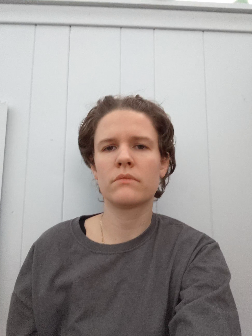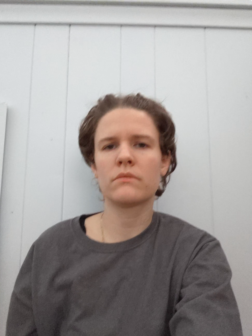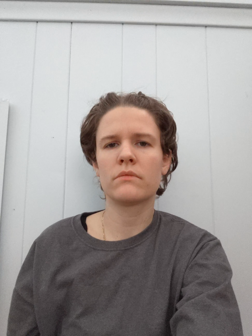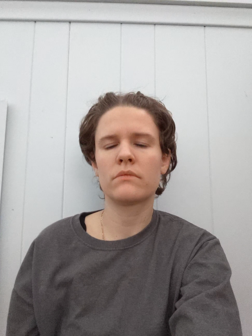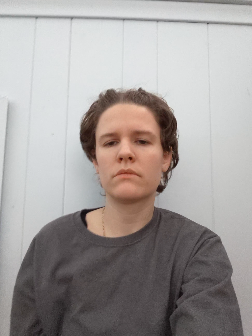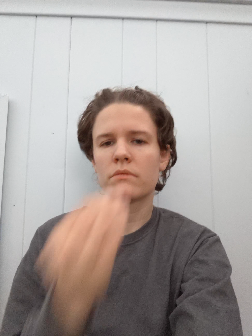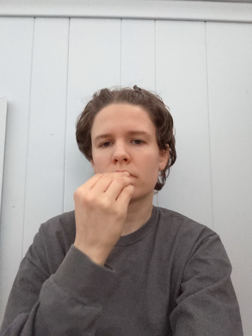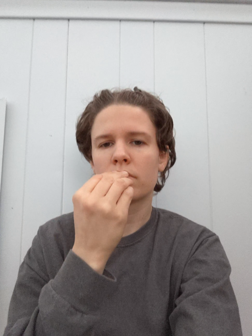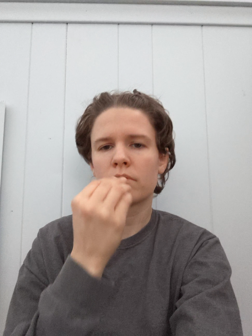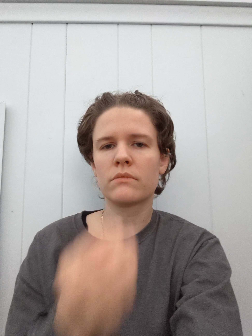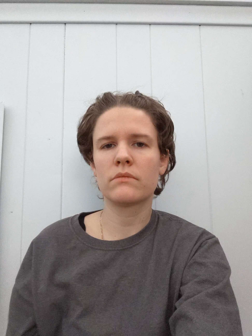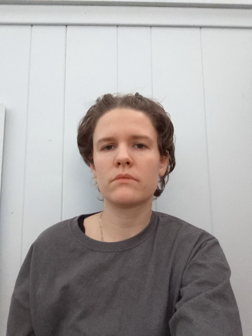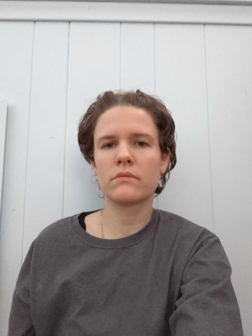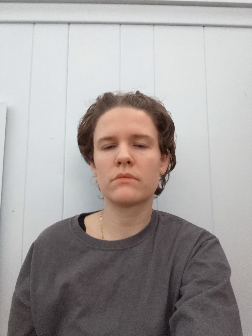food